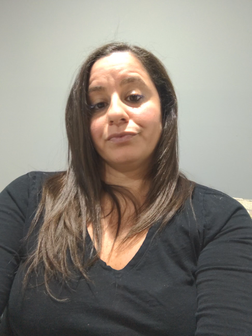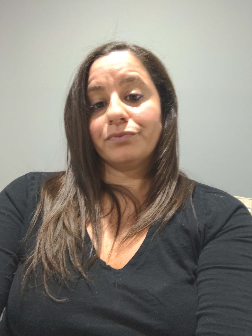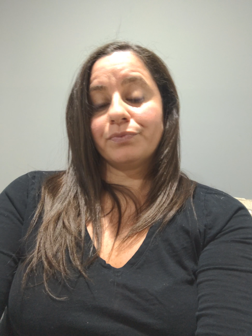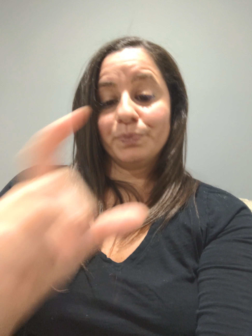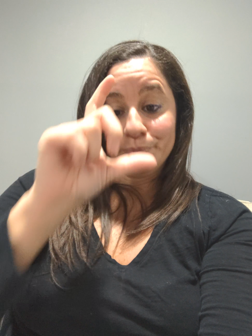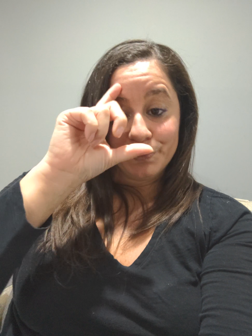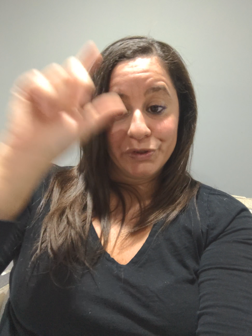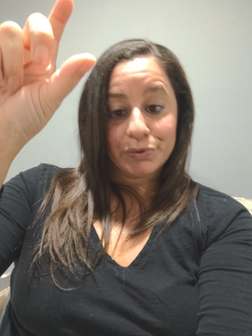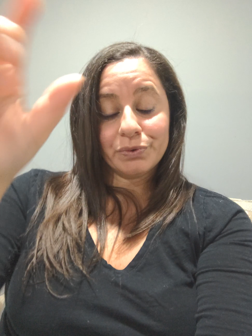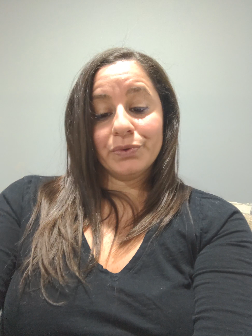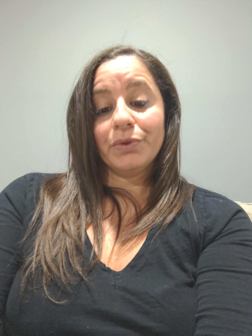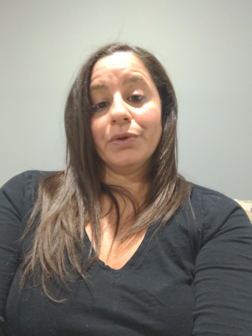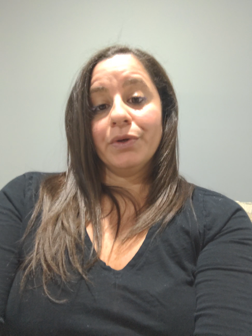moon